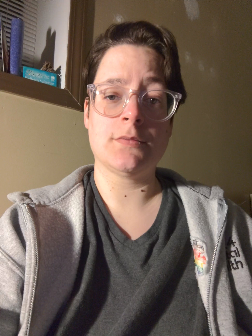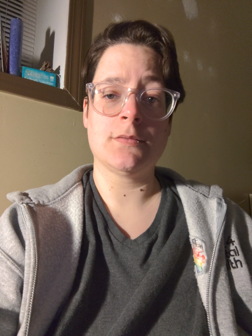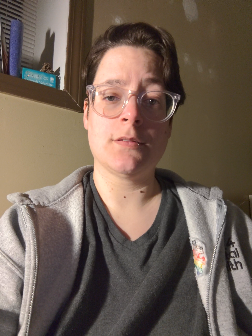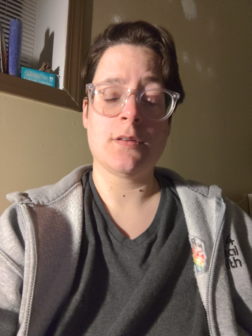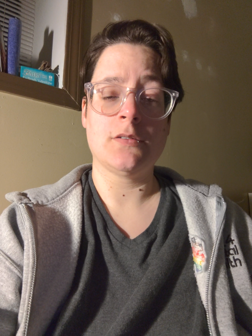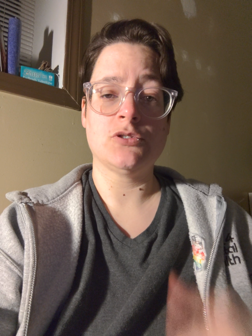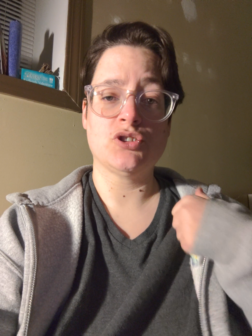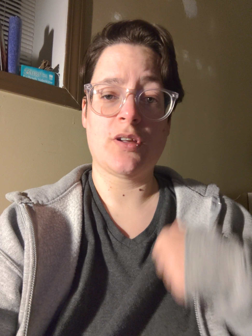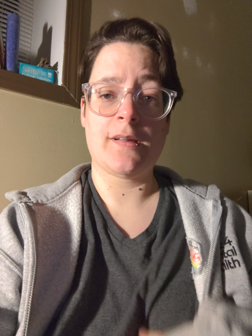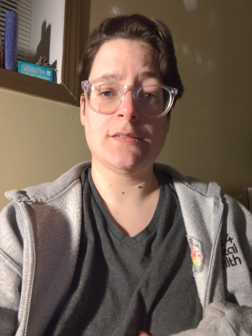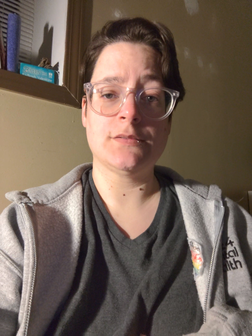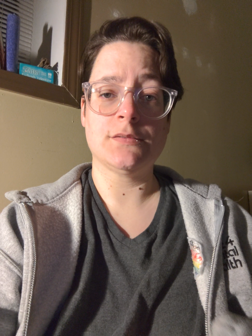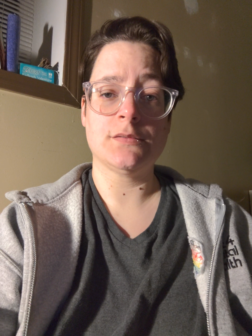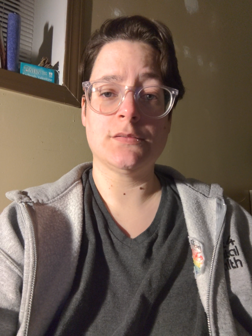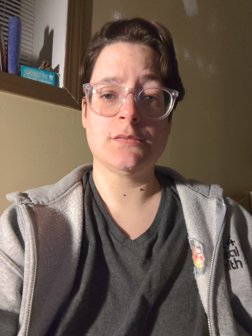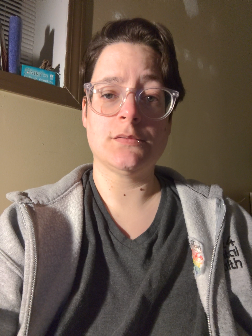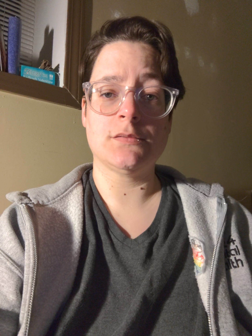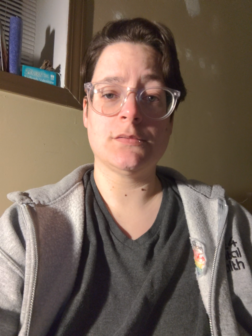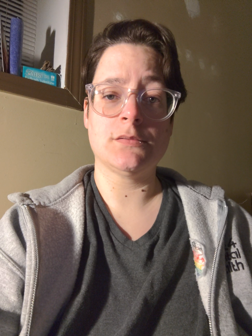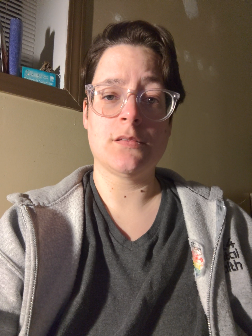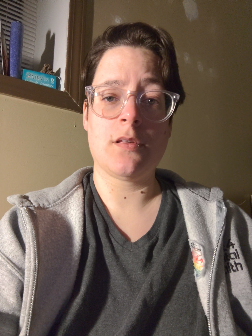jacket